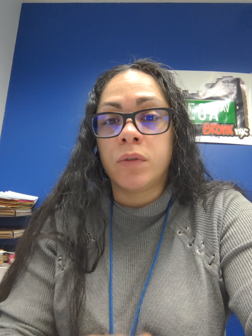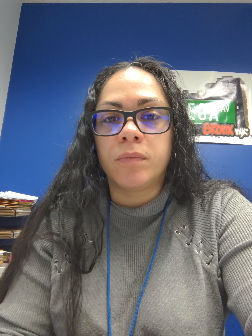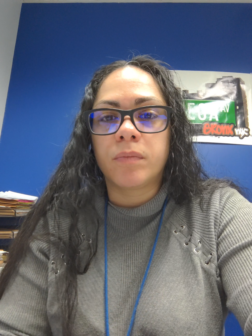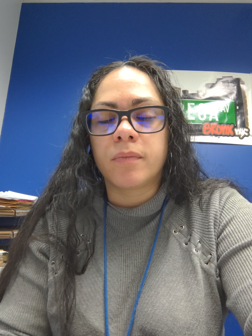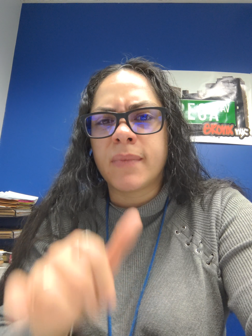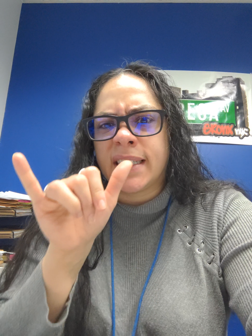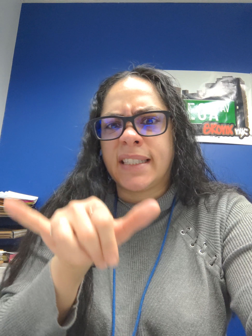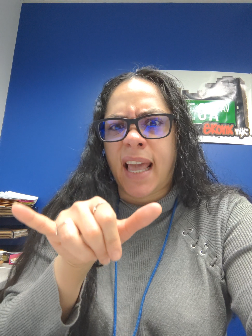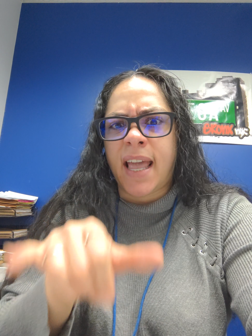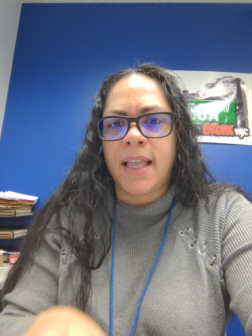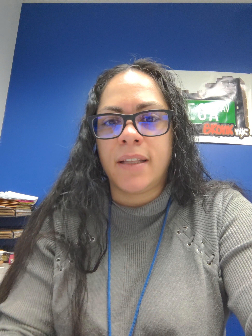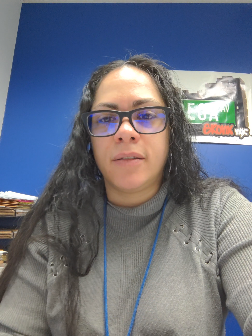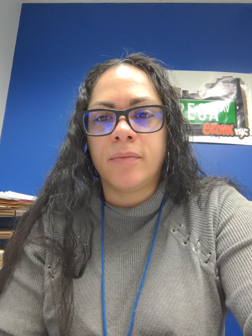stay